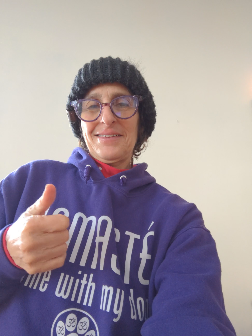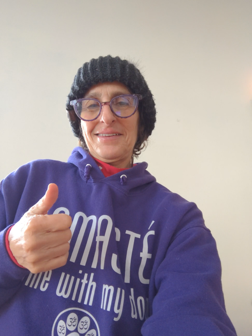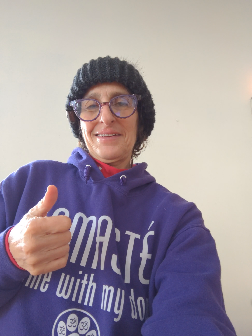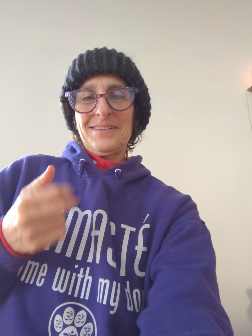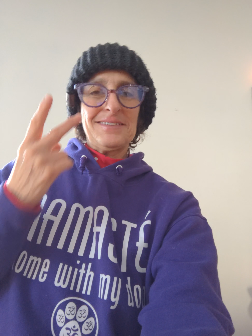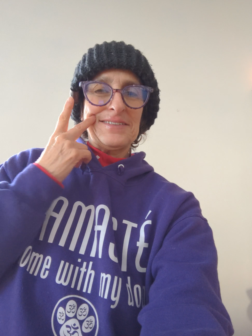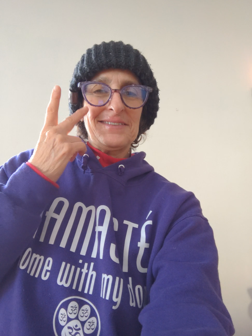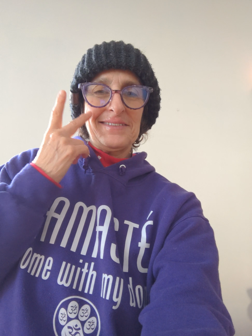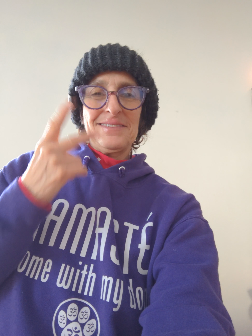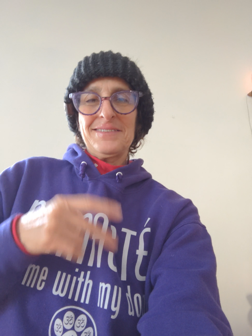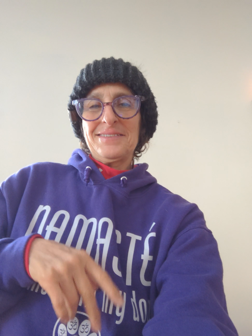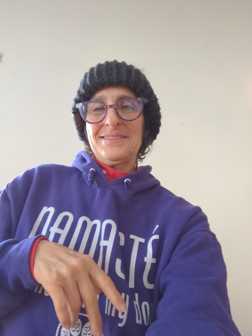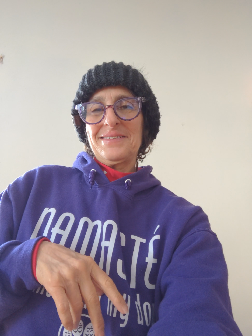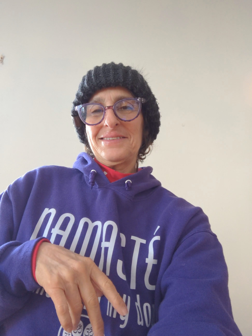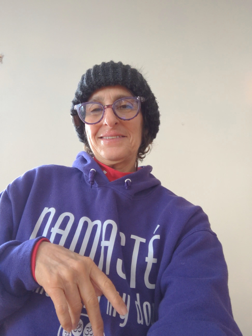see